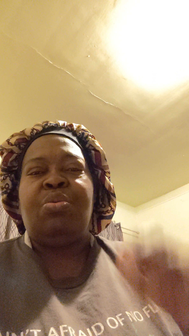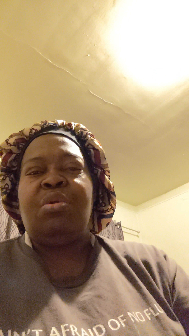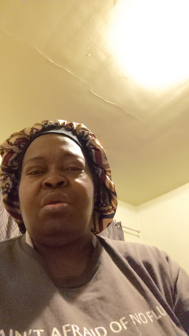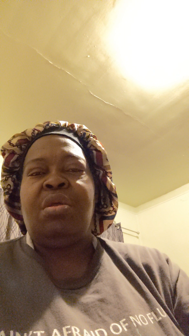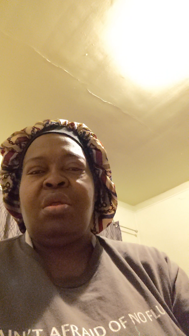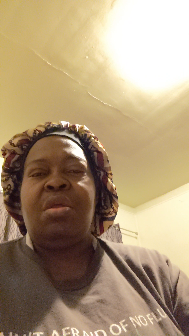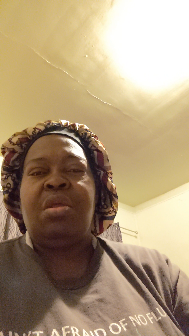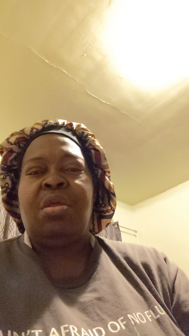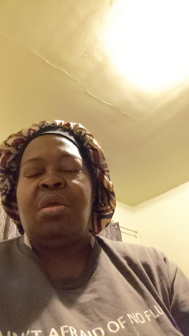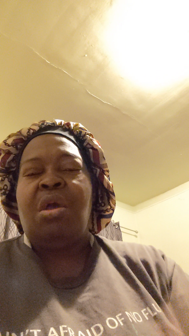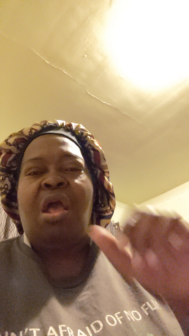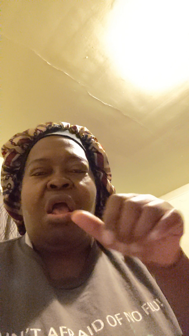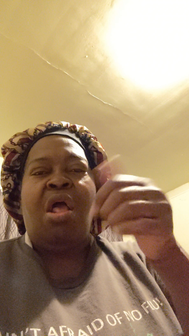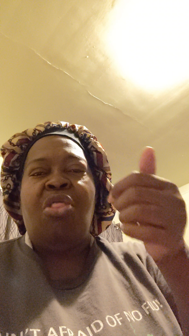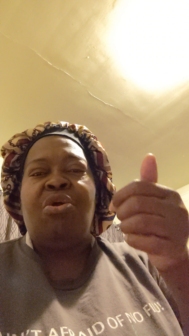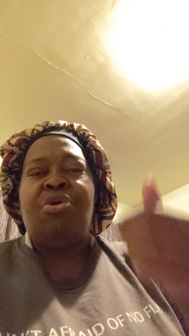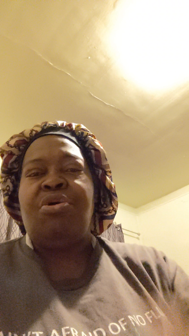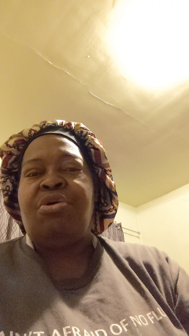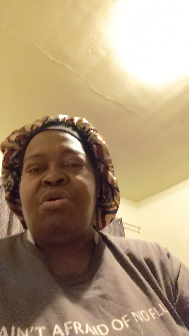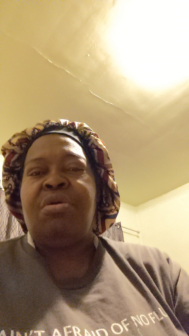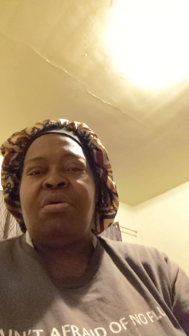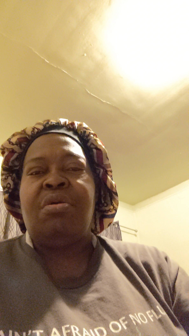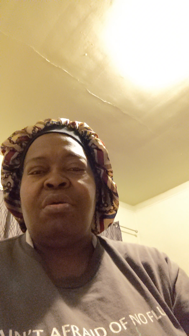other